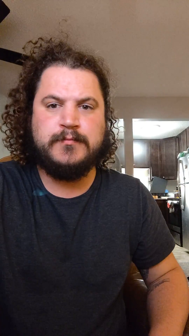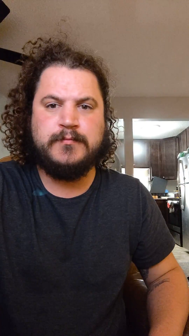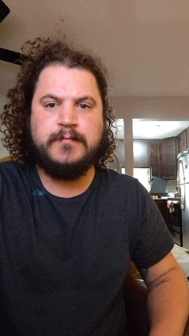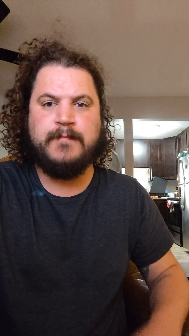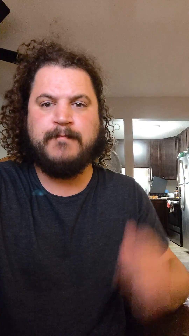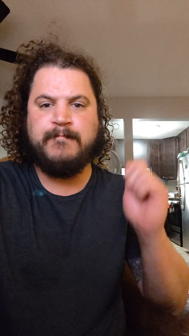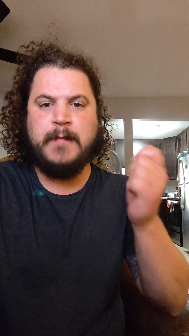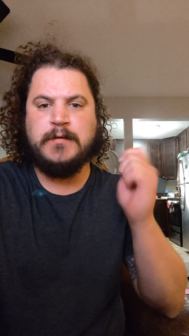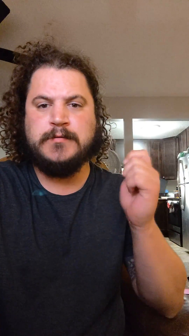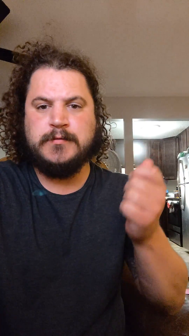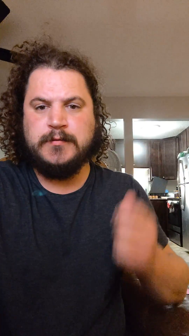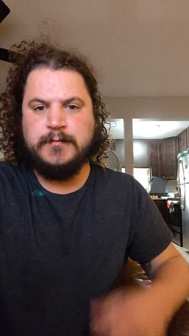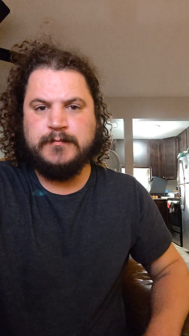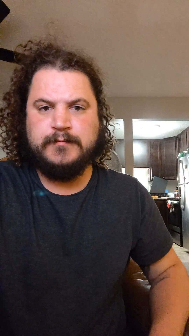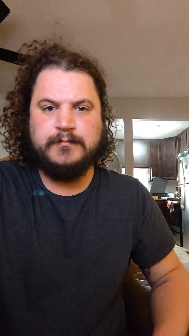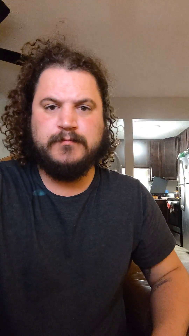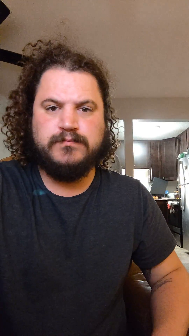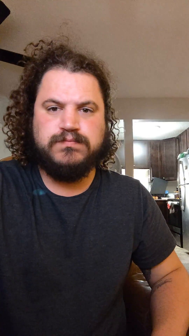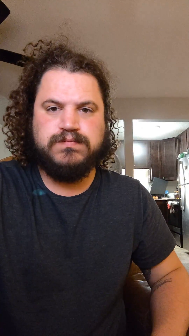bat